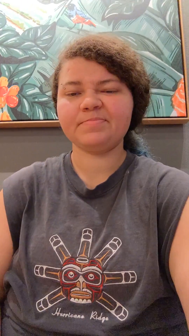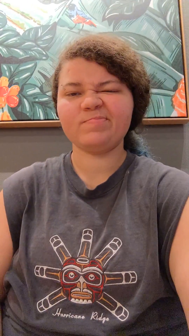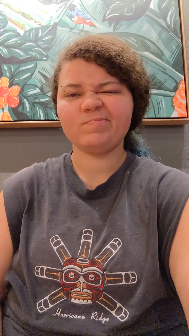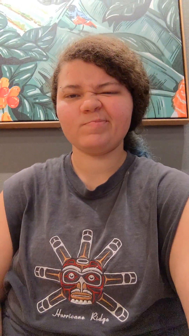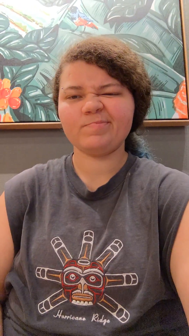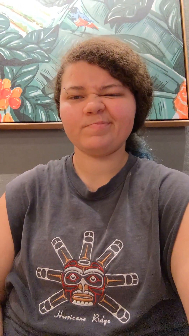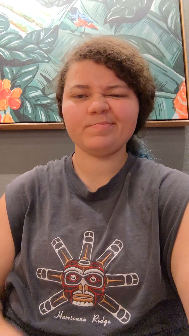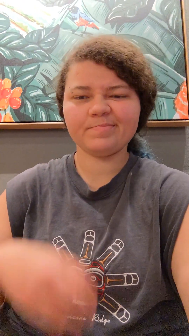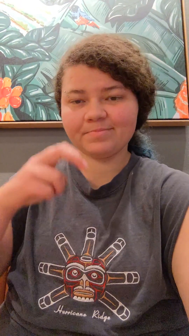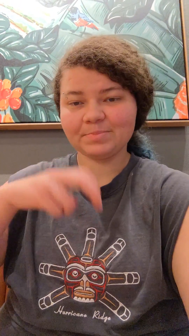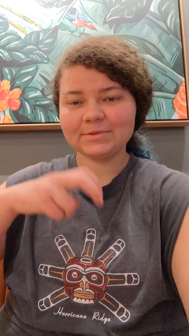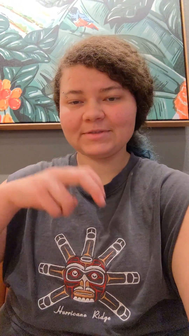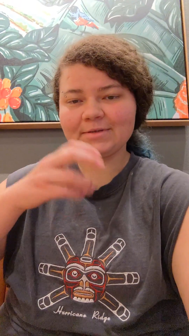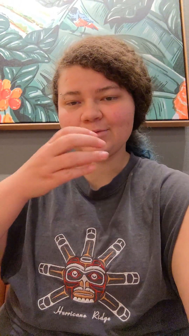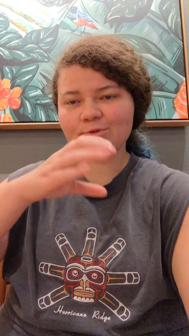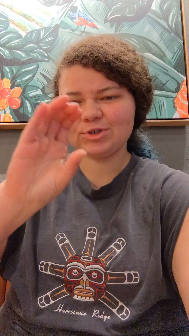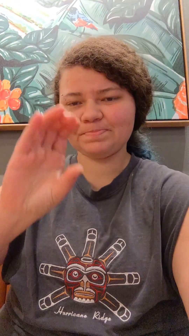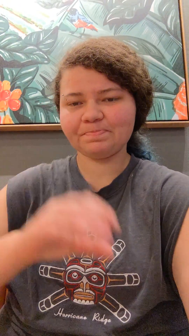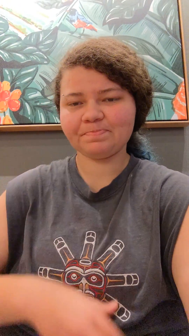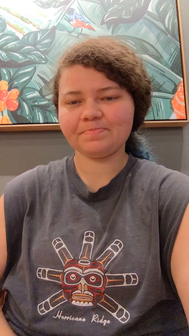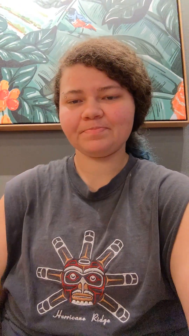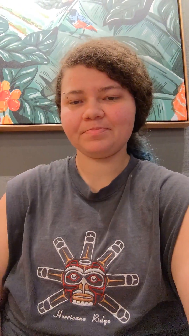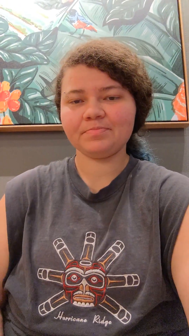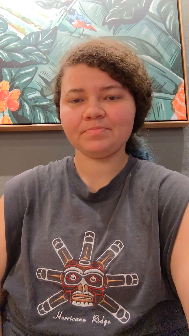potato chip